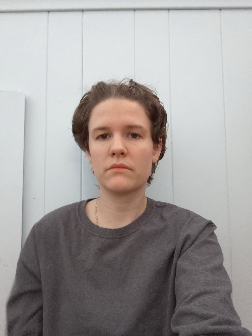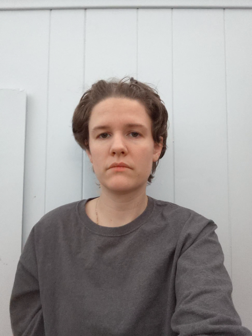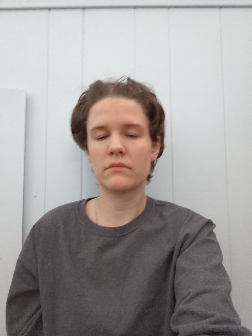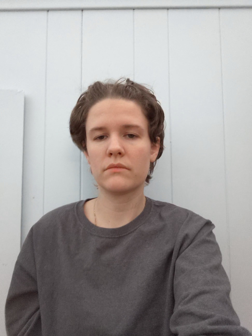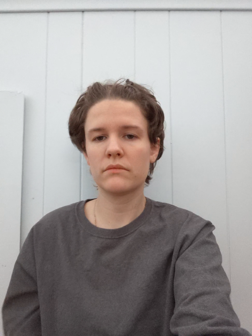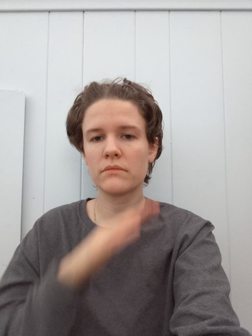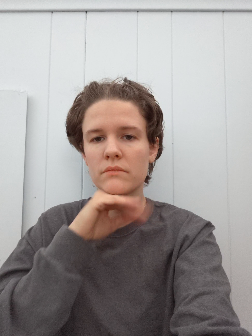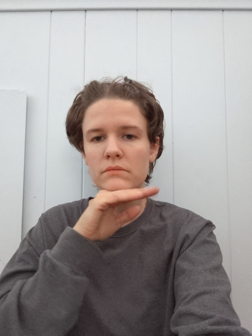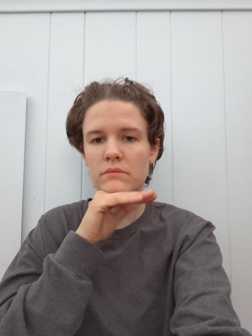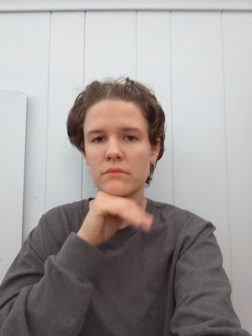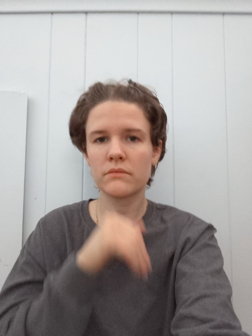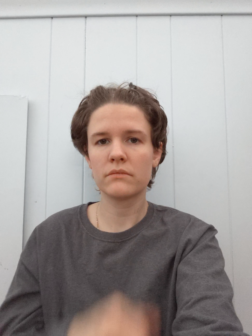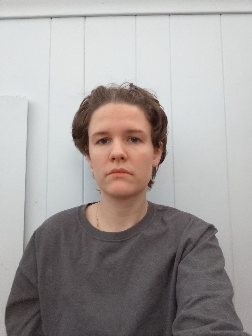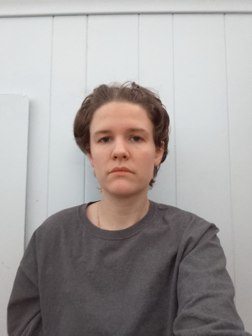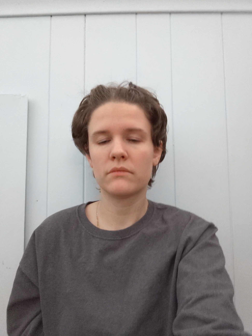pig